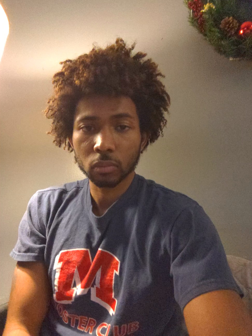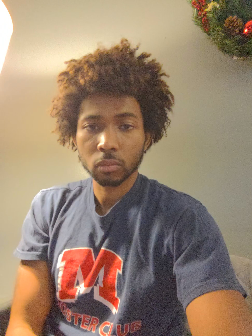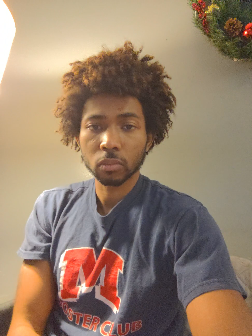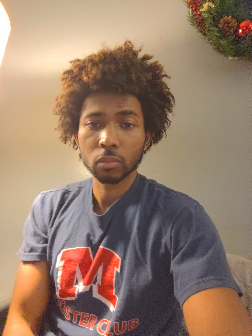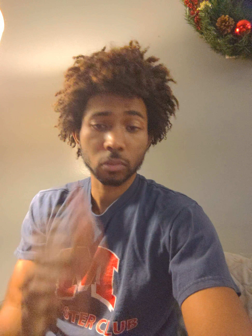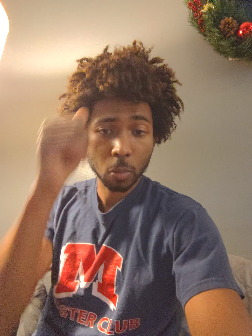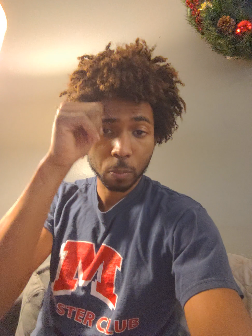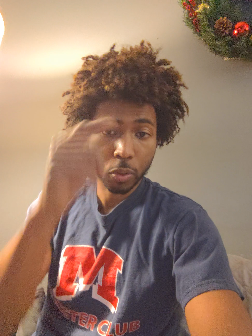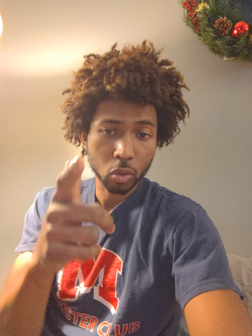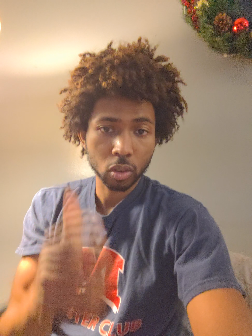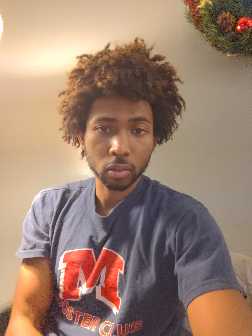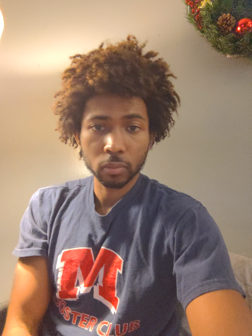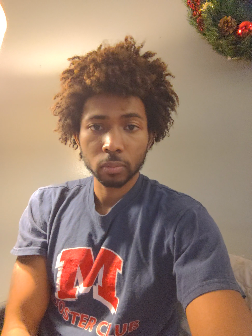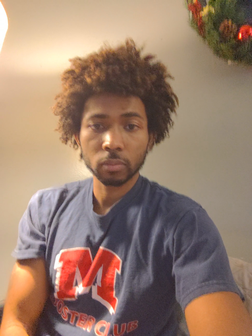brother